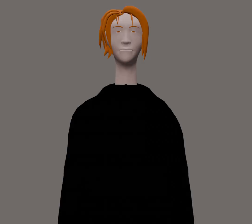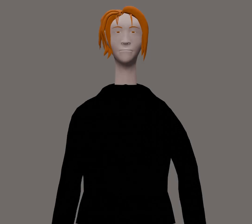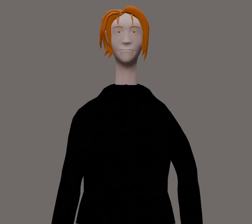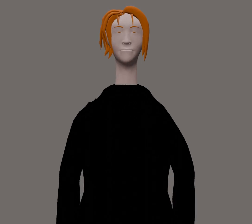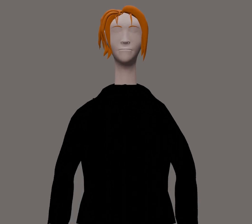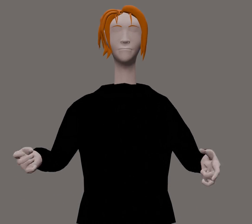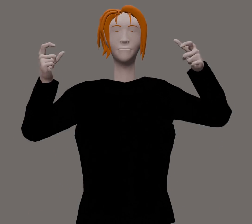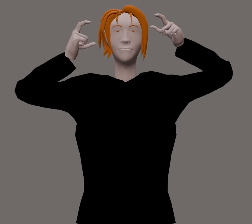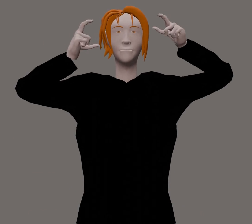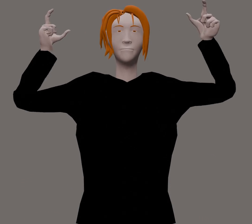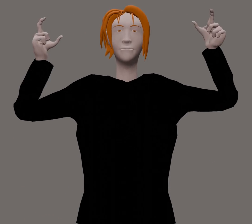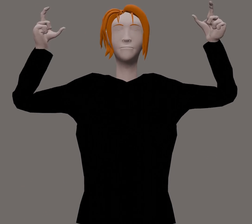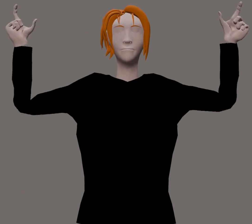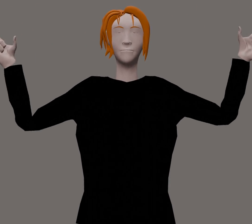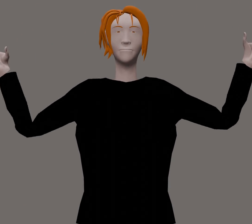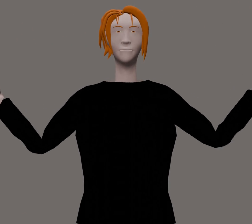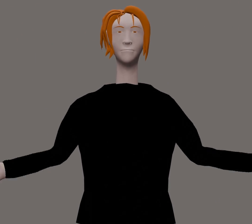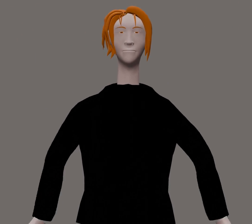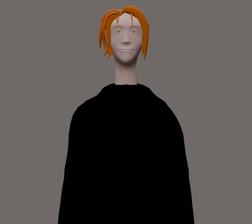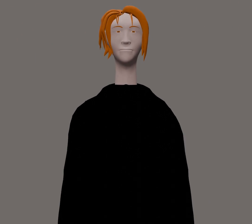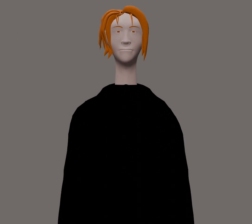Brat